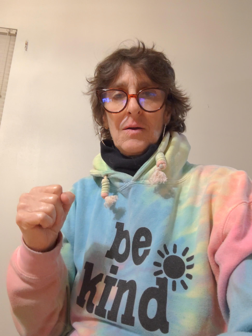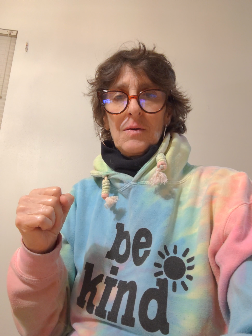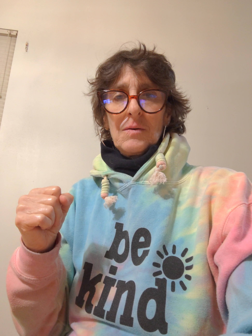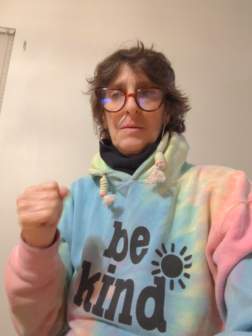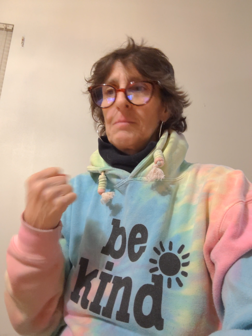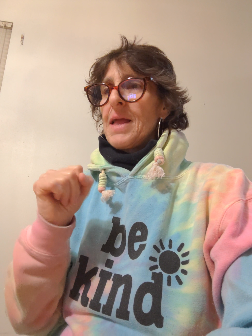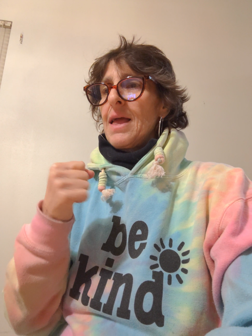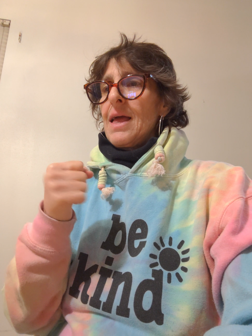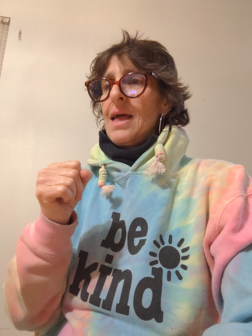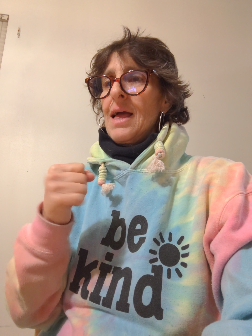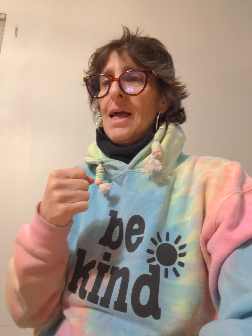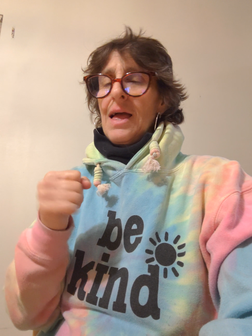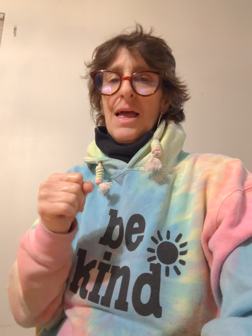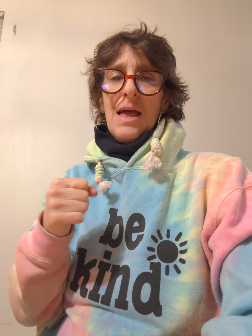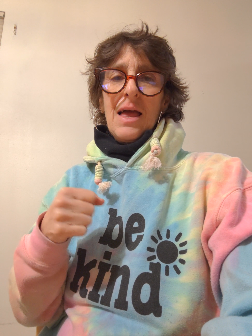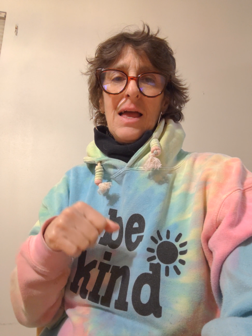make